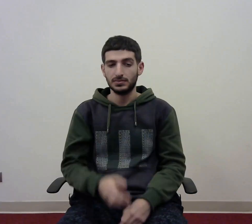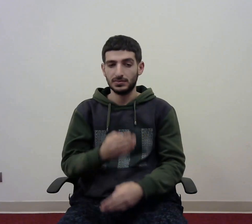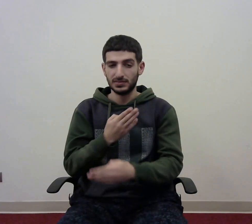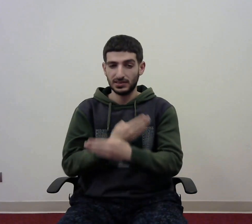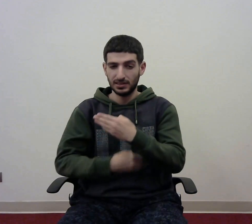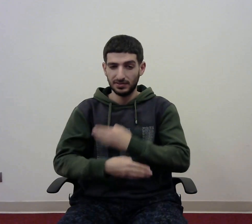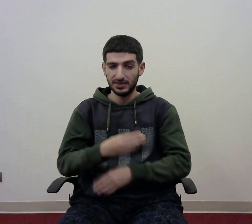əlil